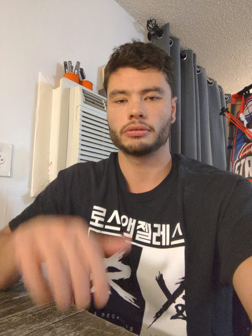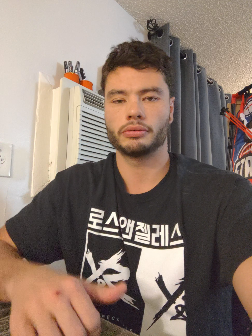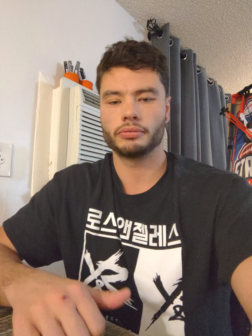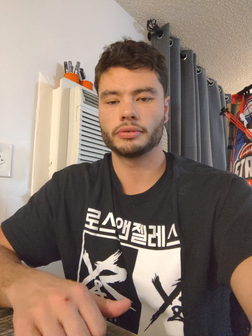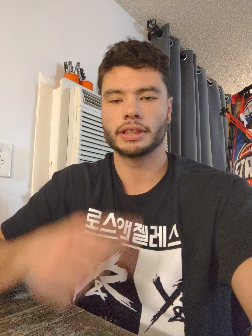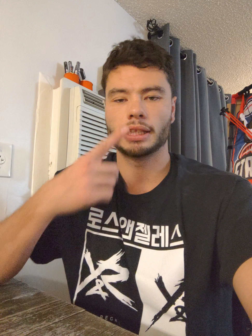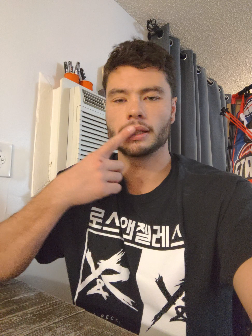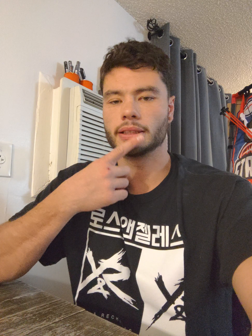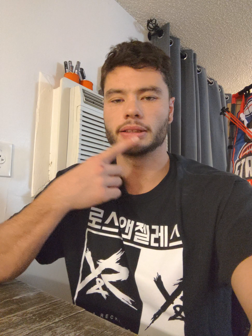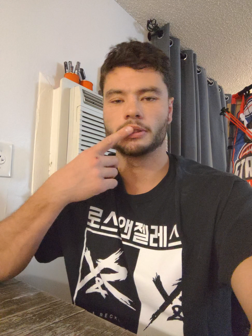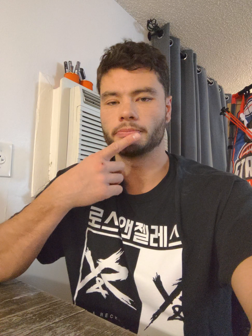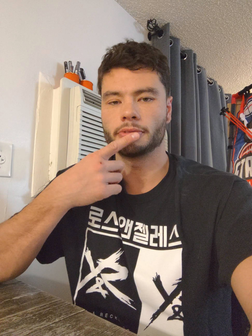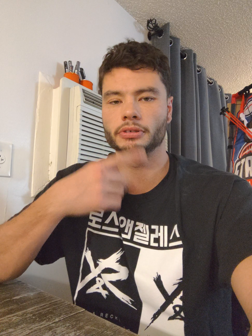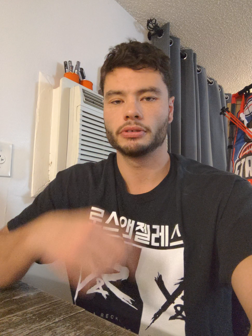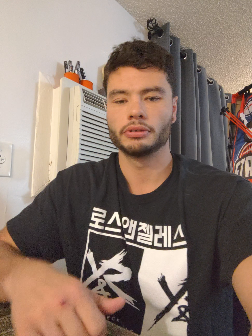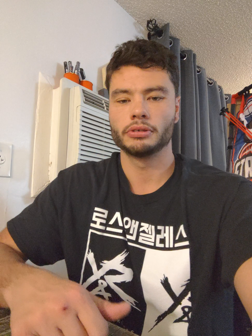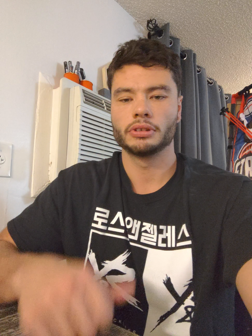lips